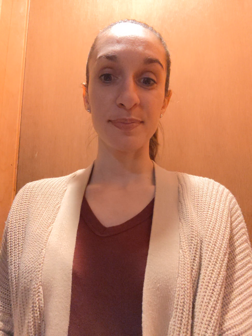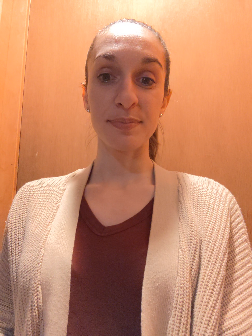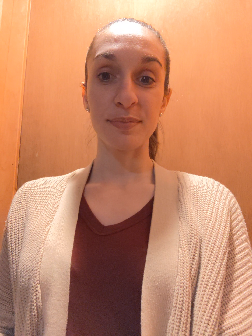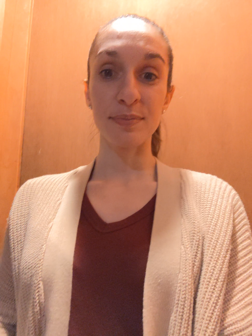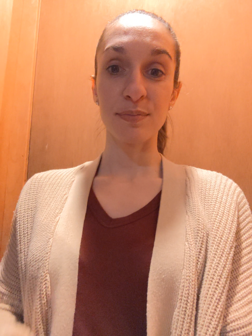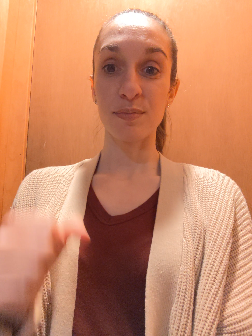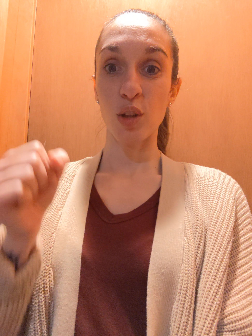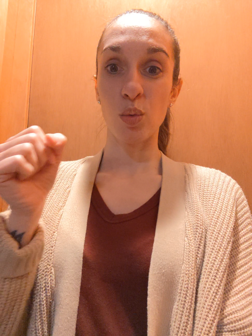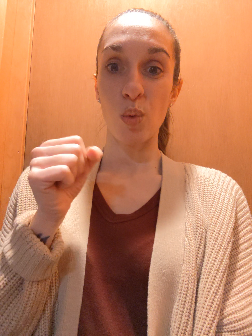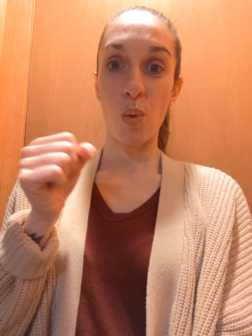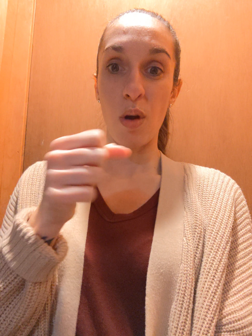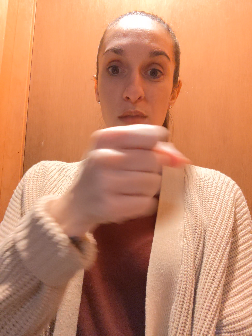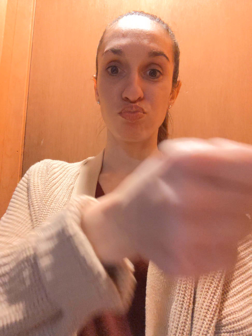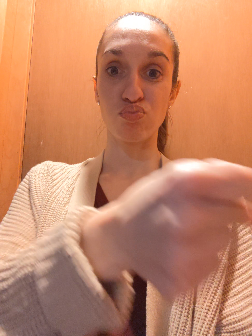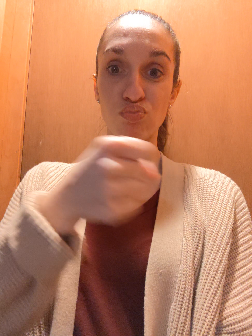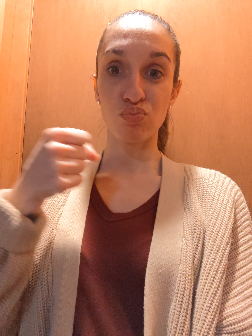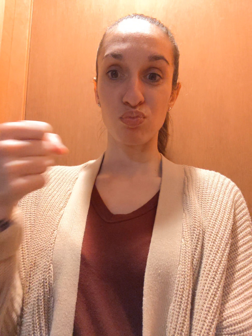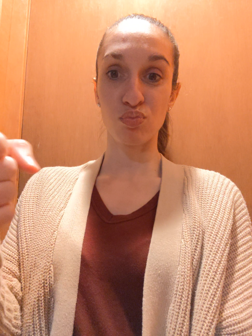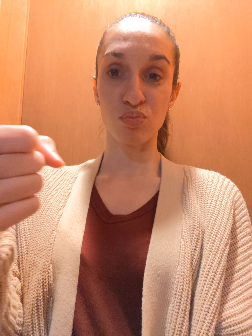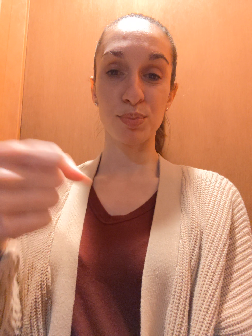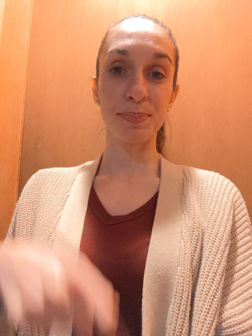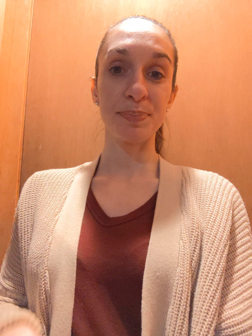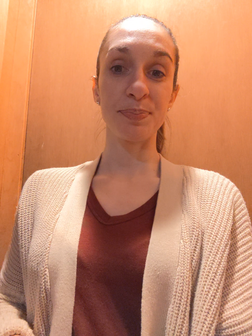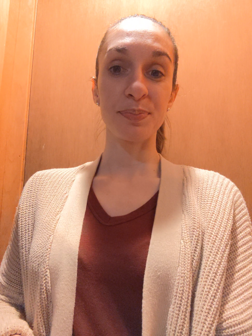refrigerator